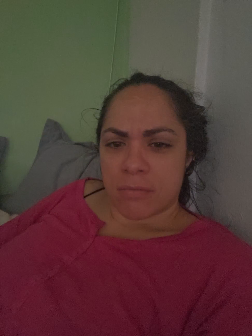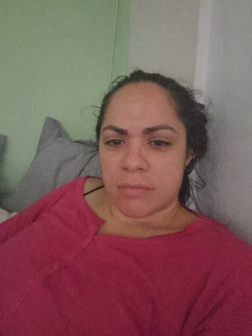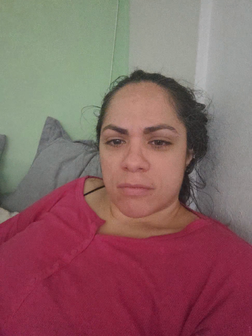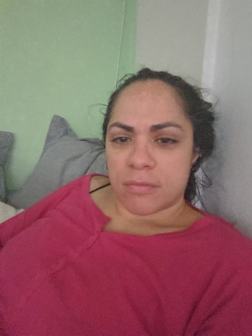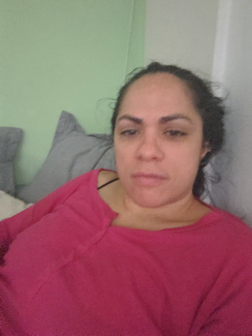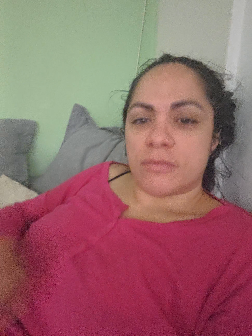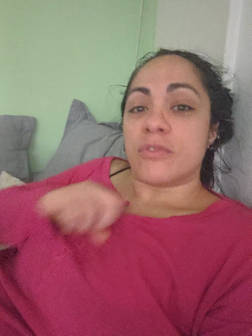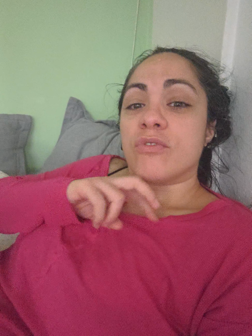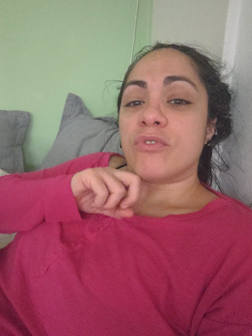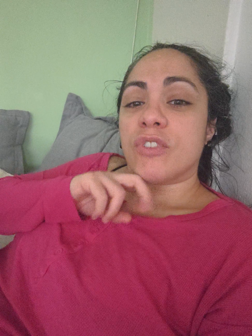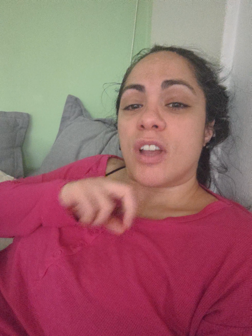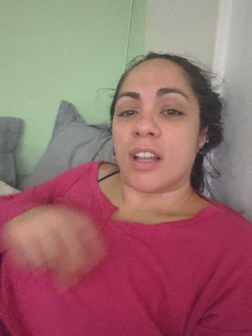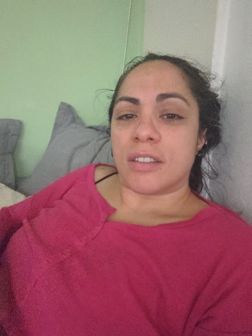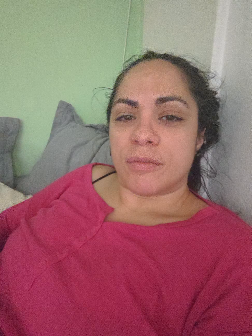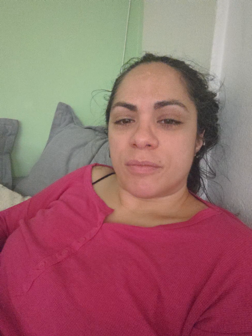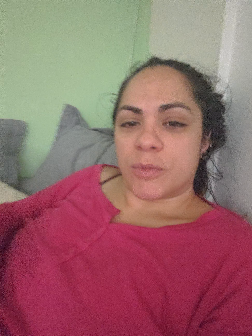frog